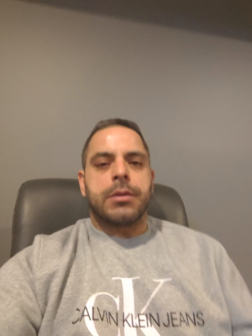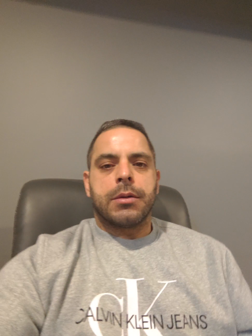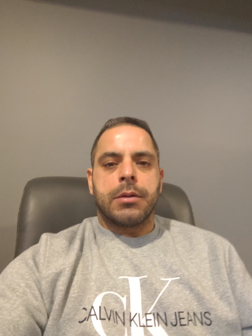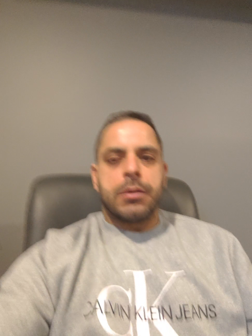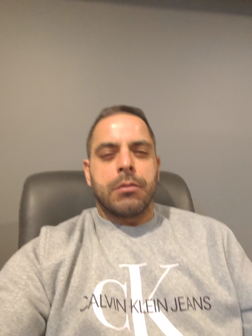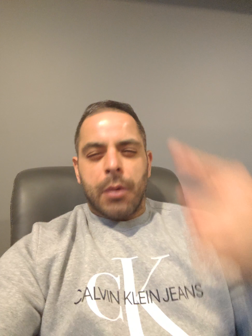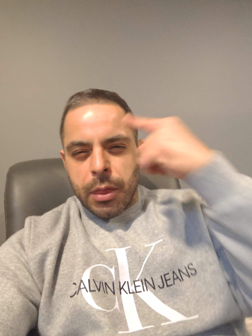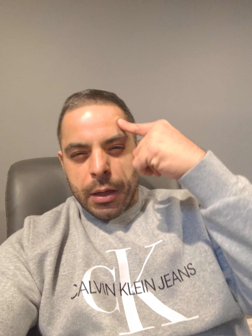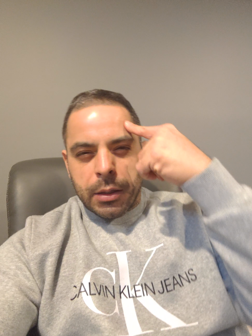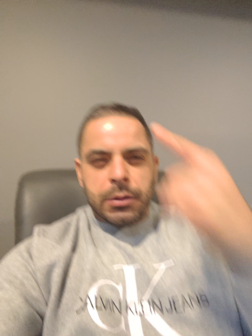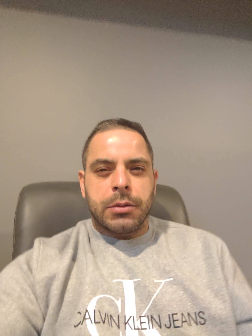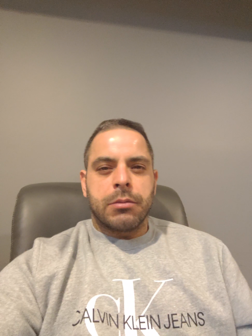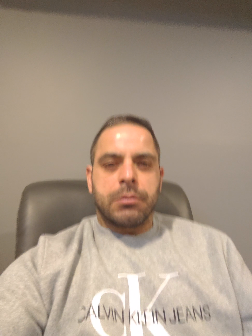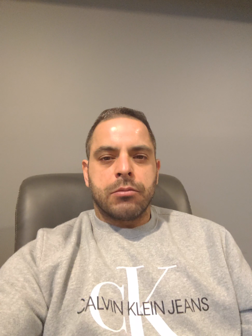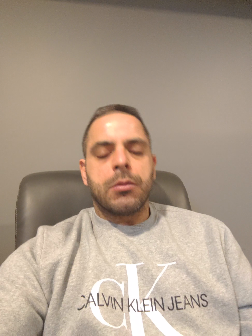think